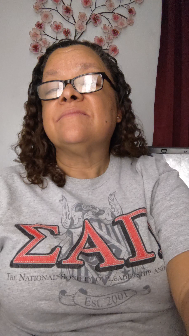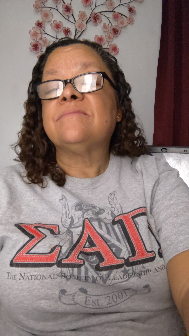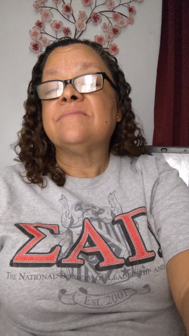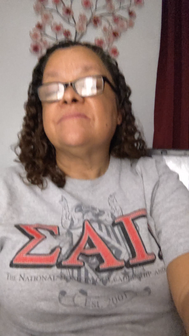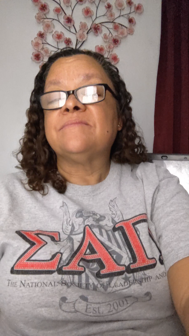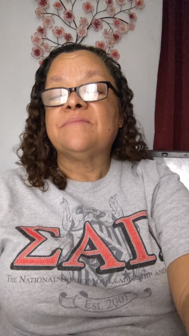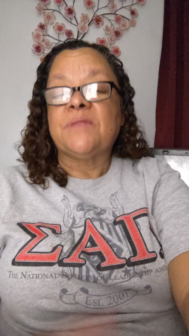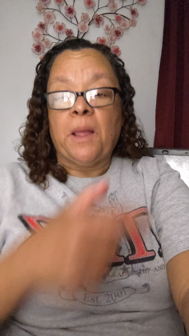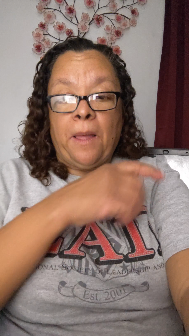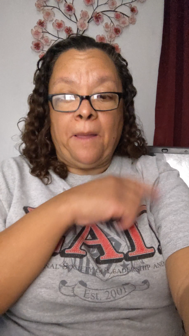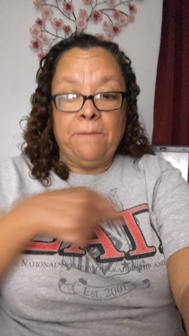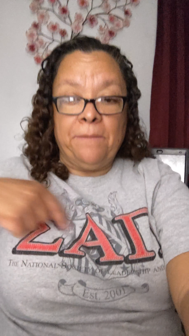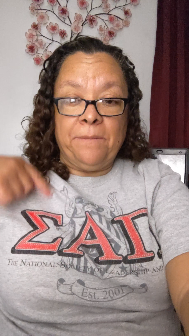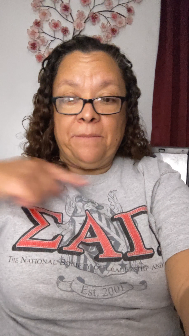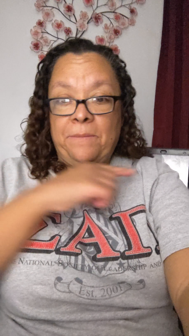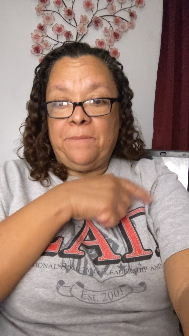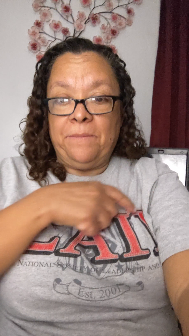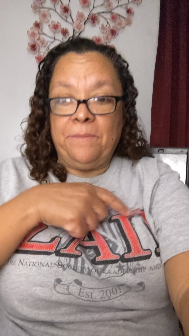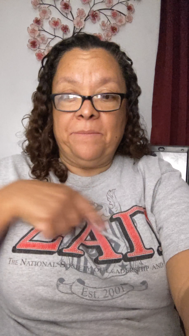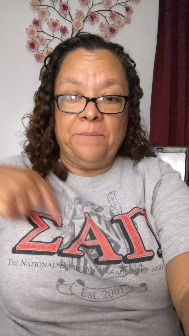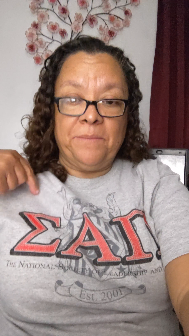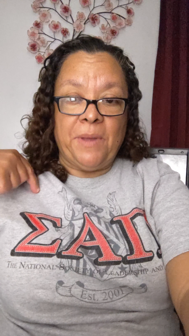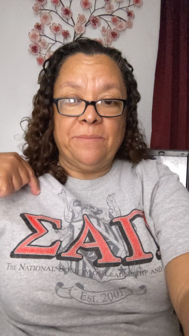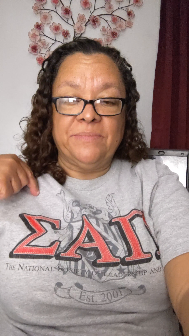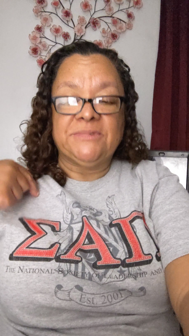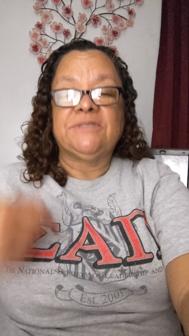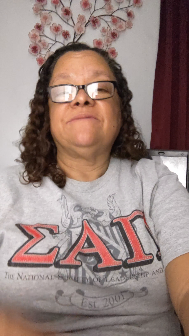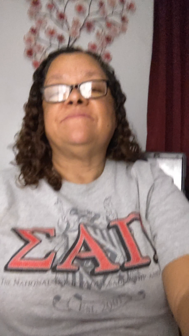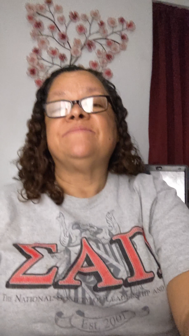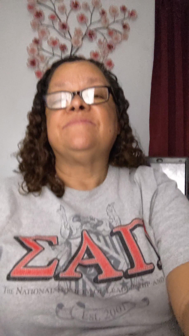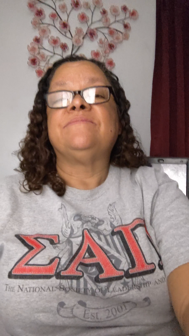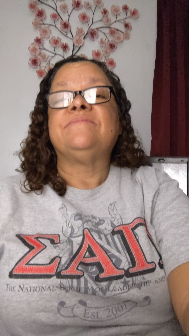bib